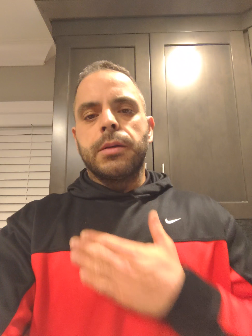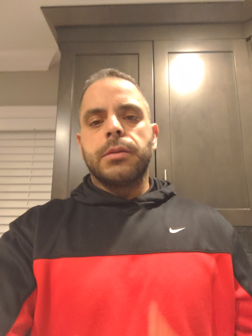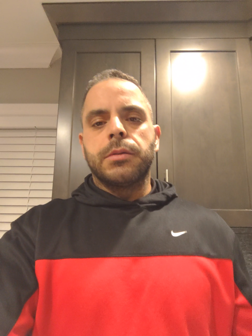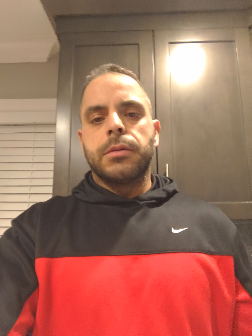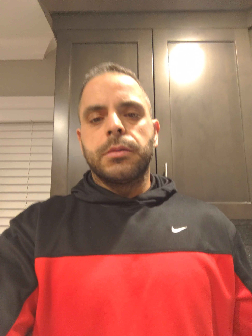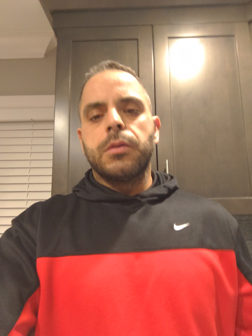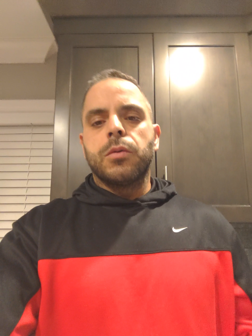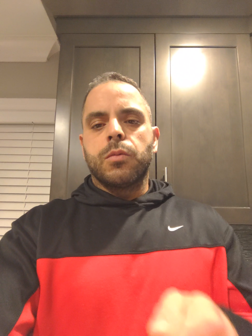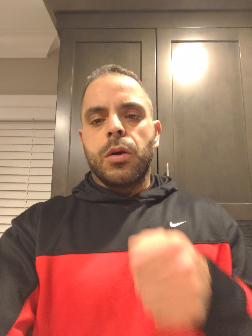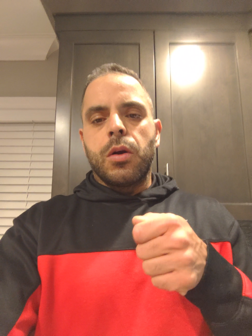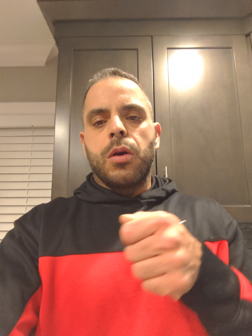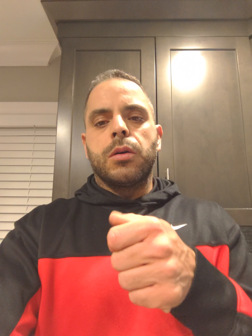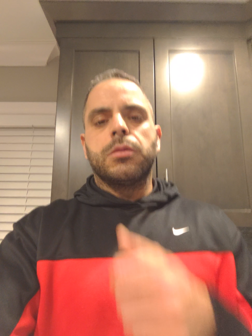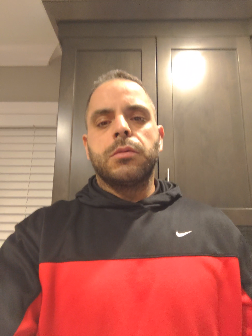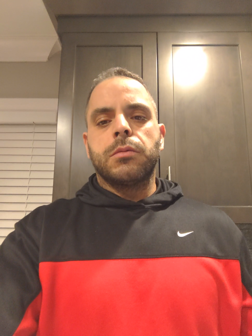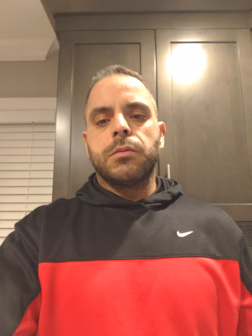dryer